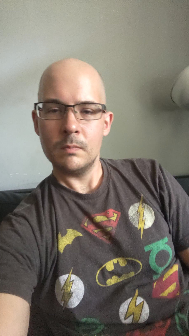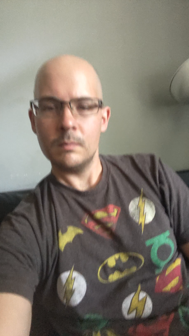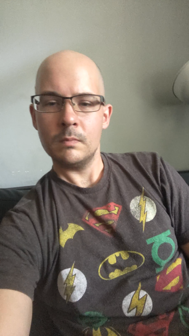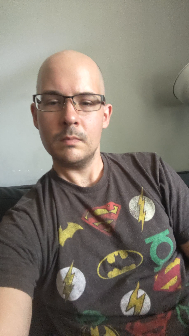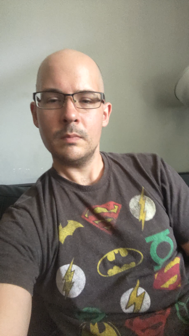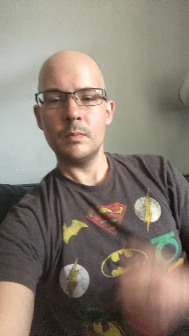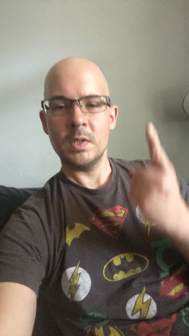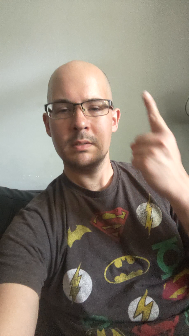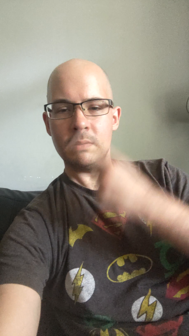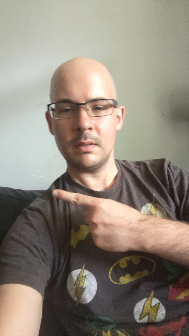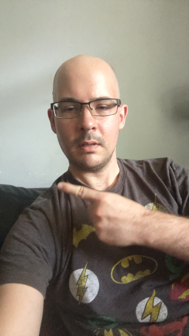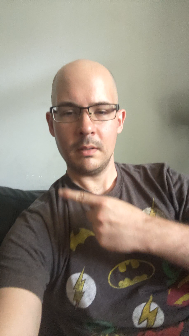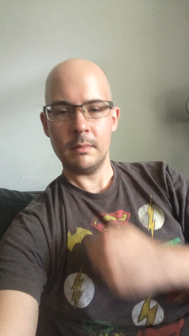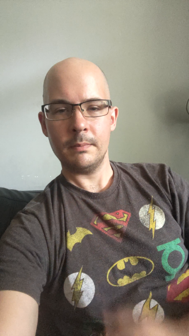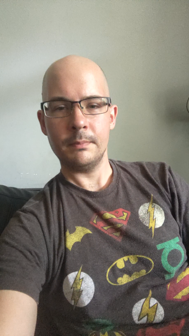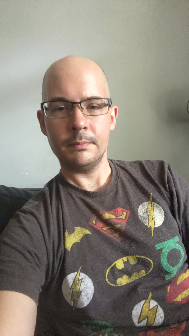day